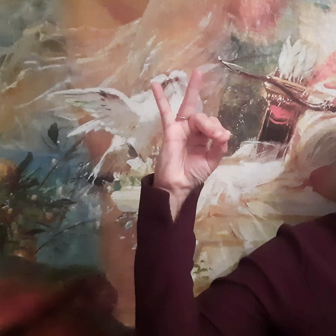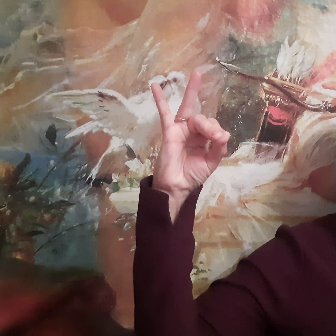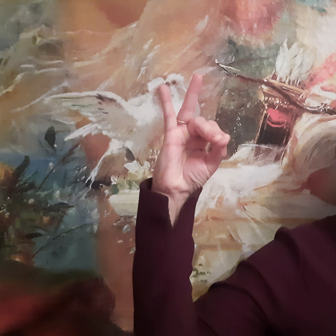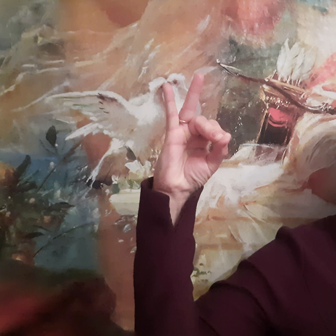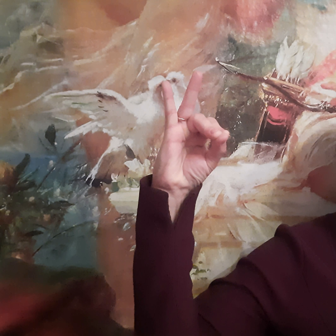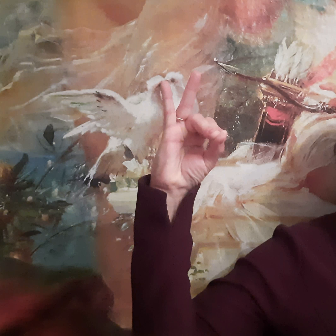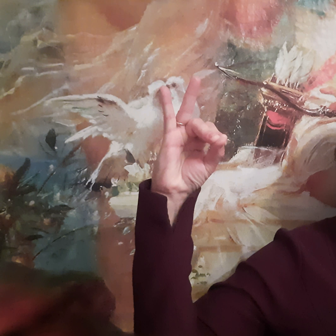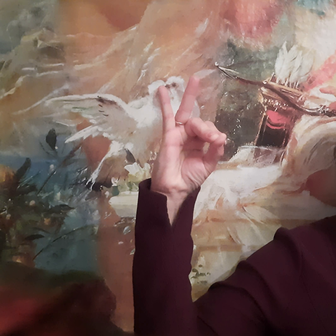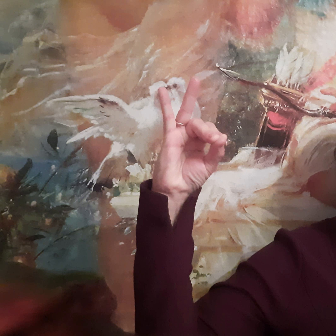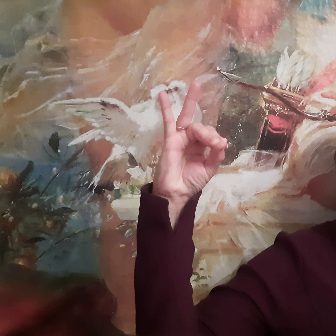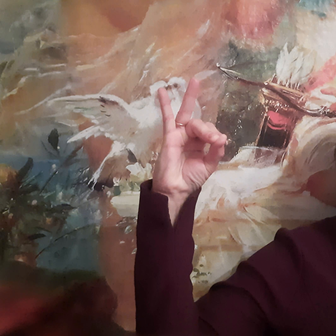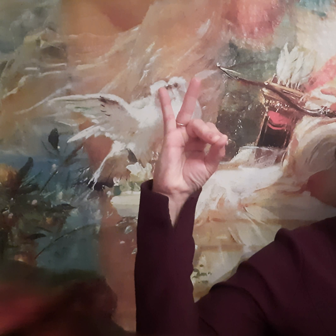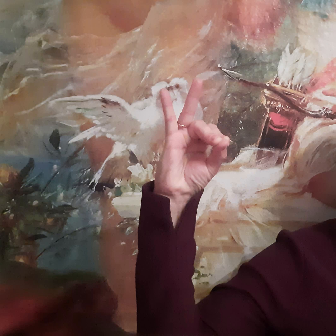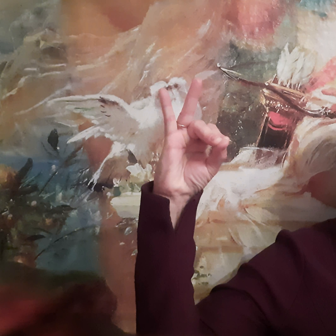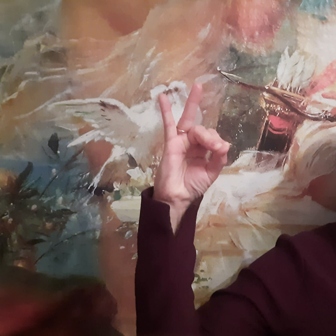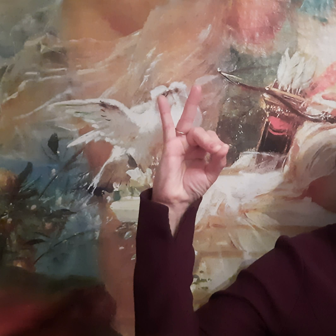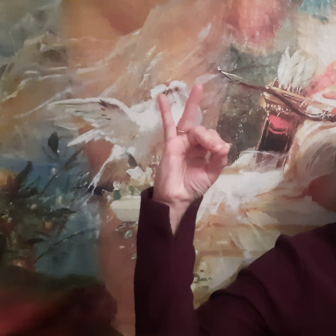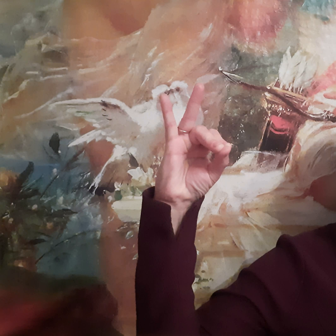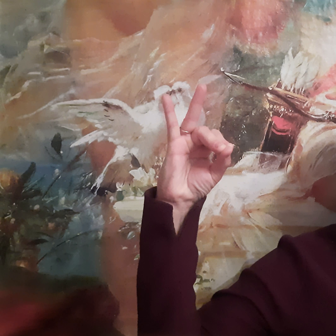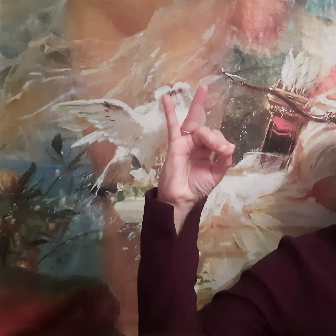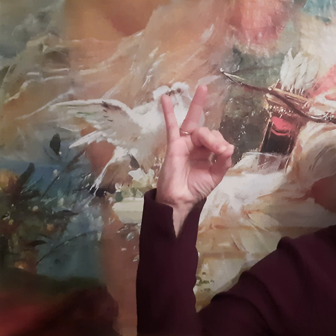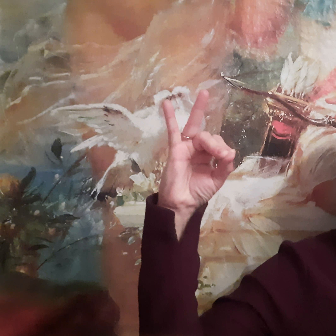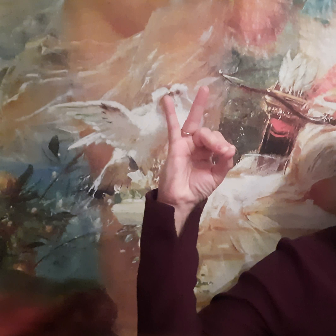И